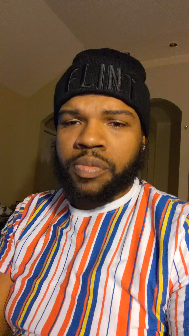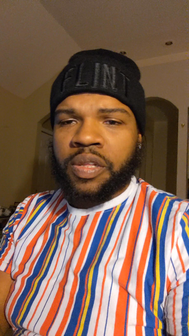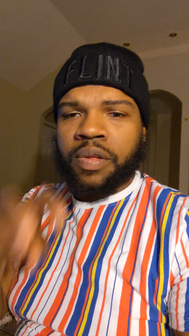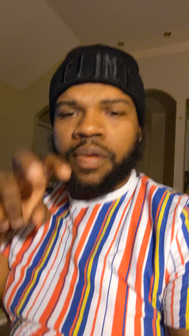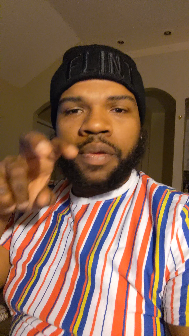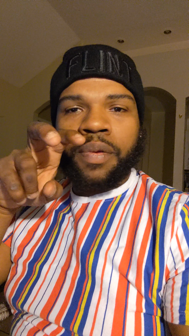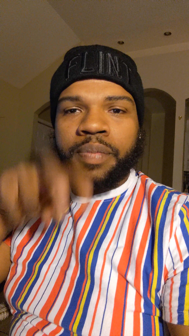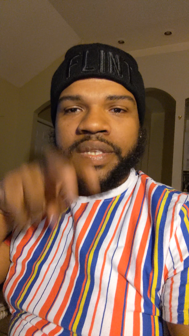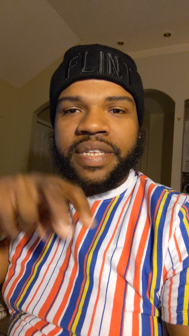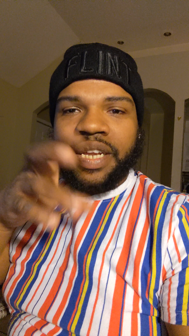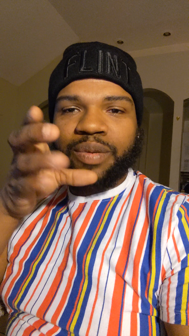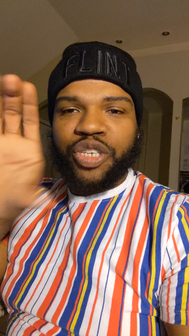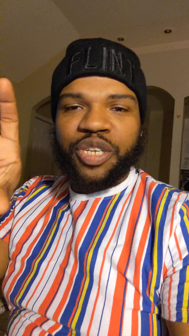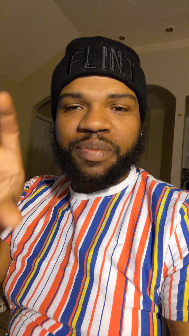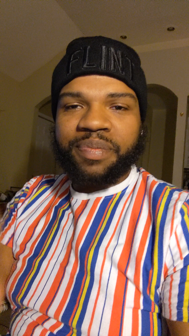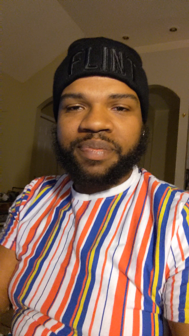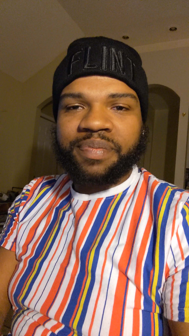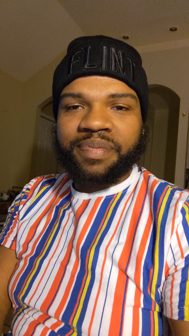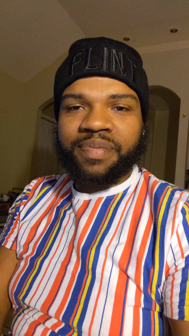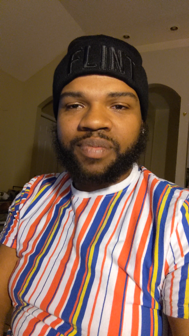potato chip